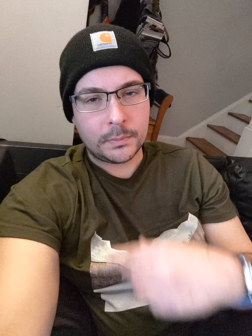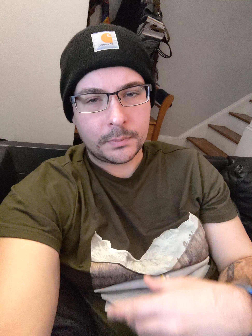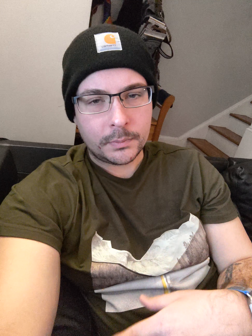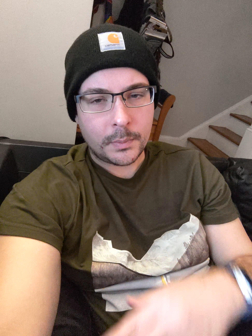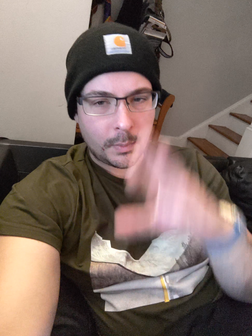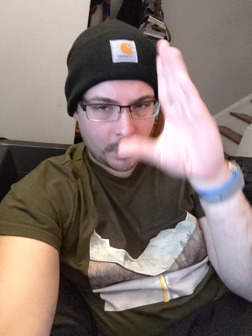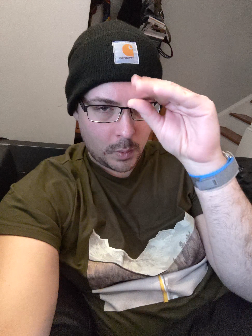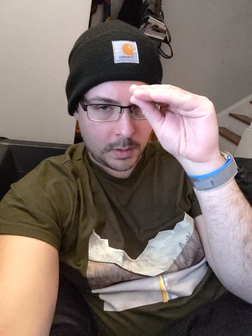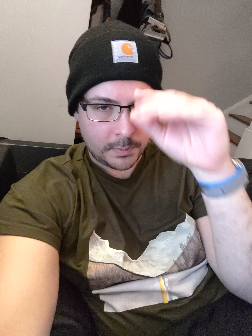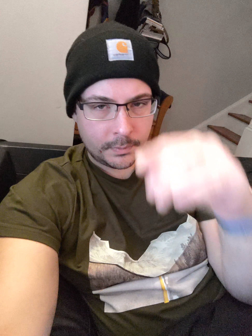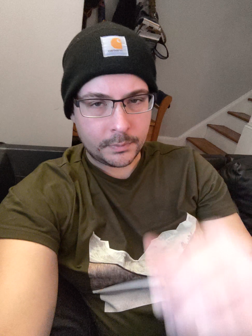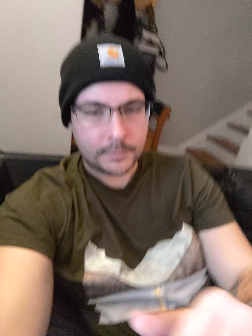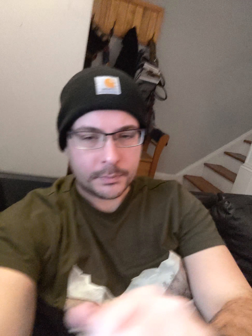boy